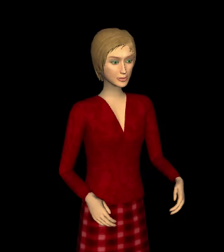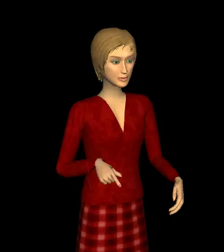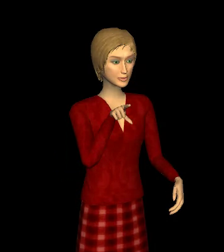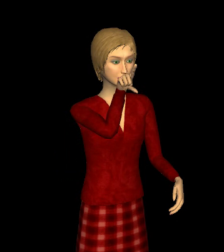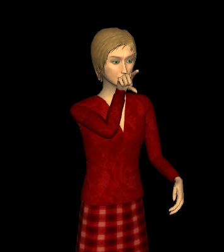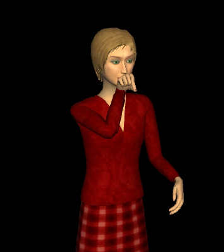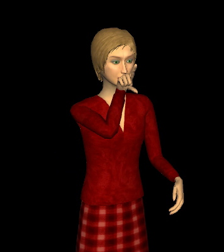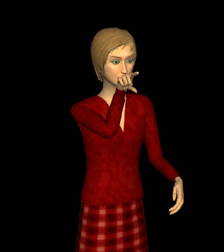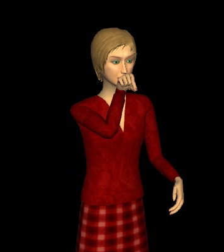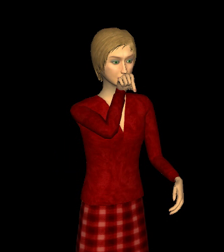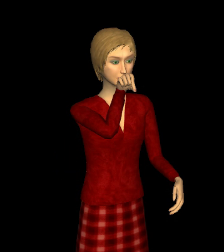عصفور